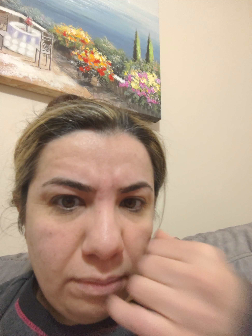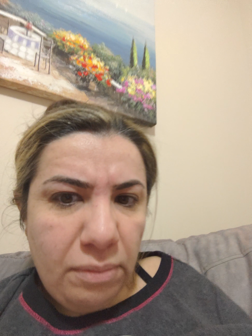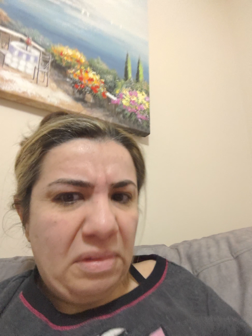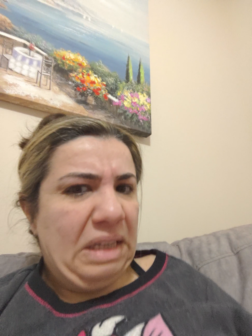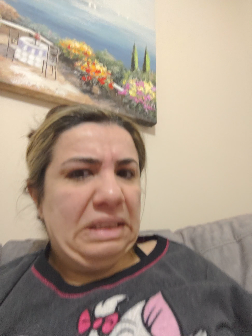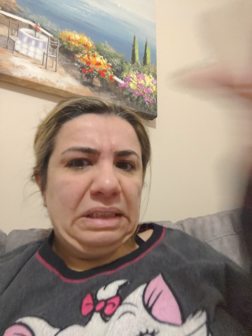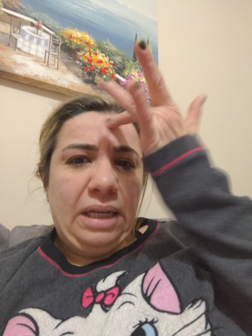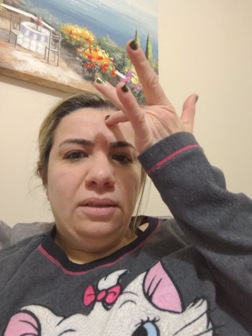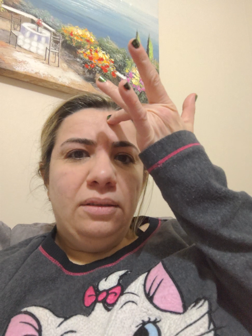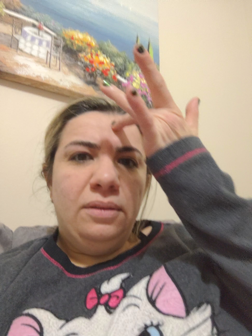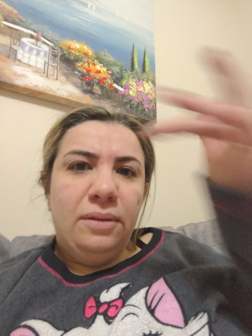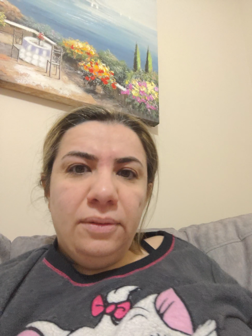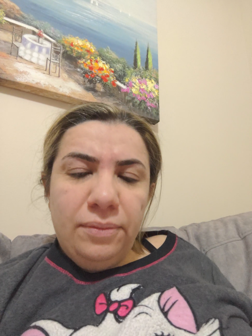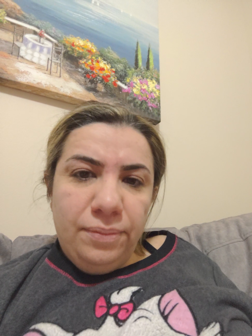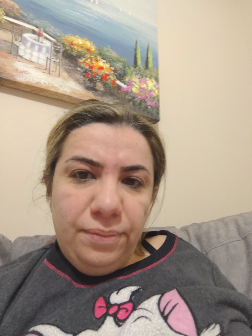sick